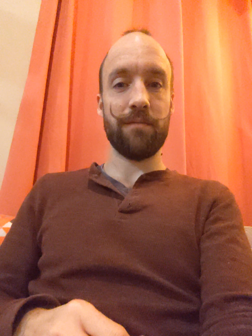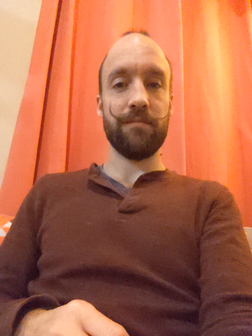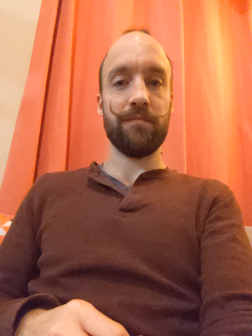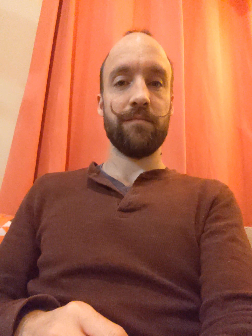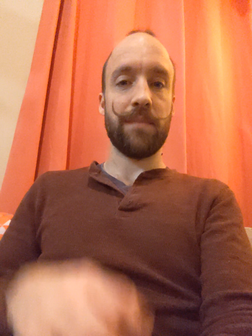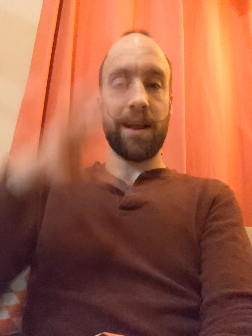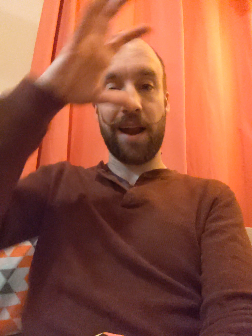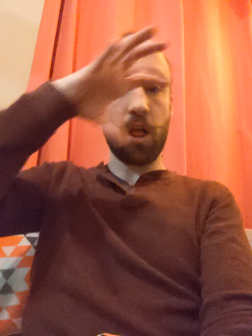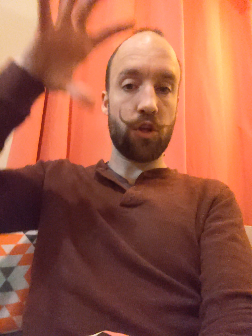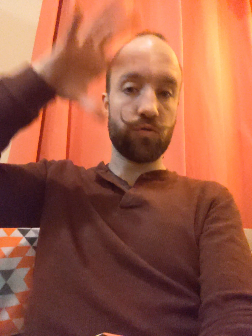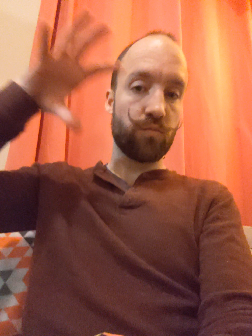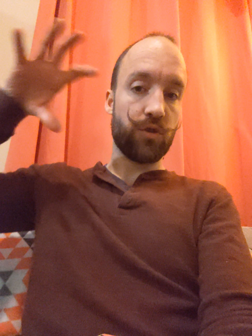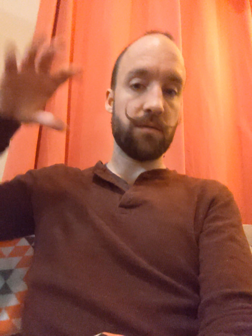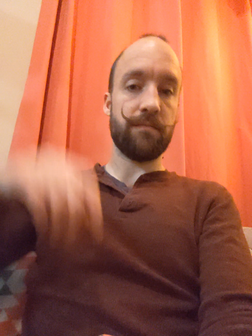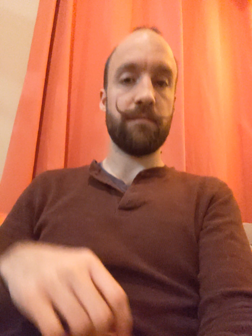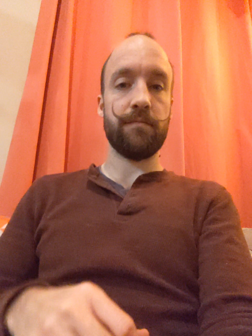cloud